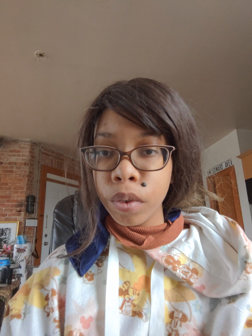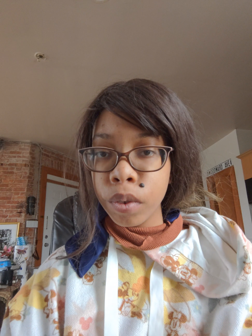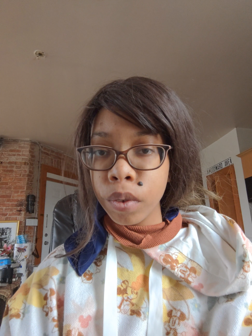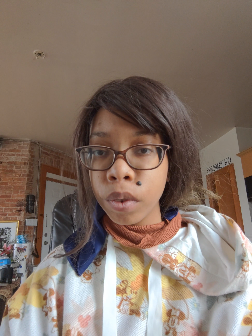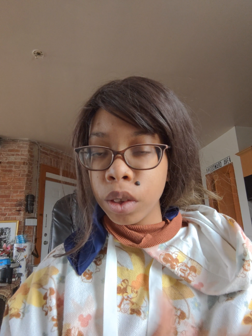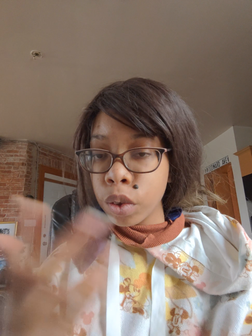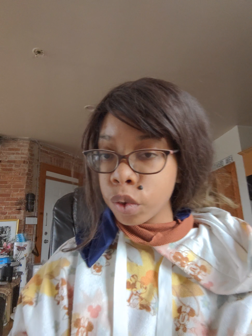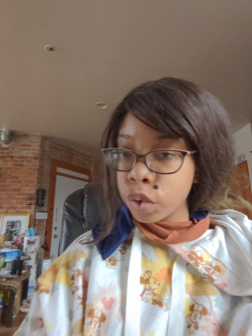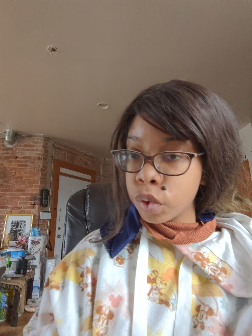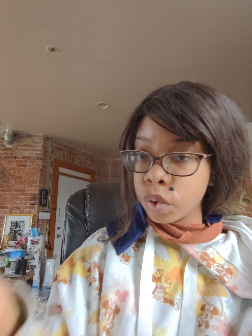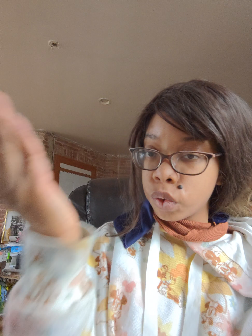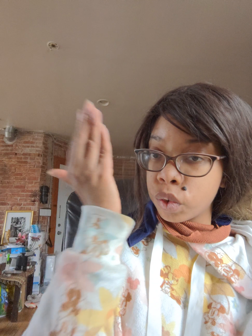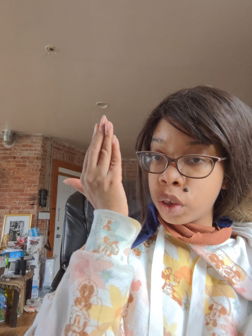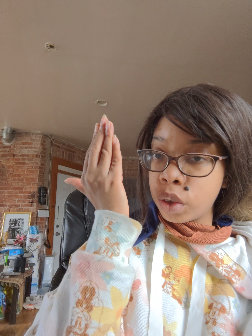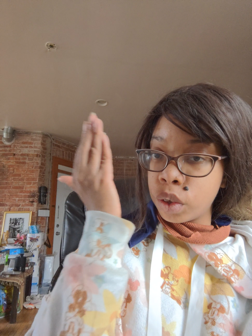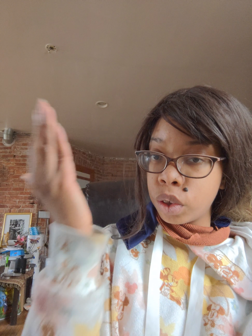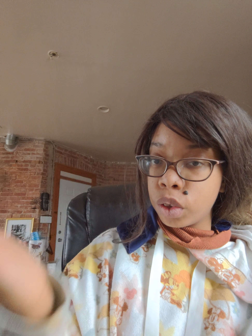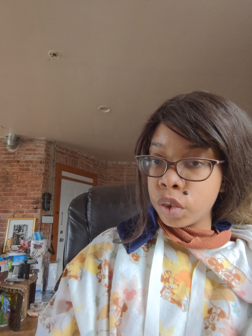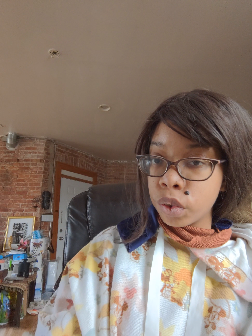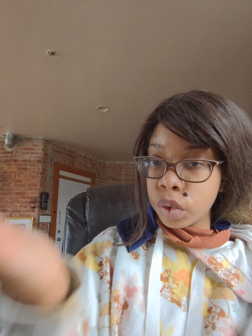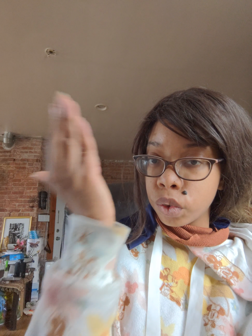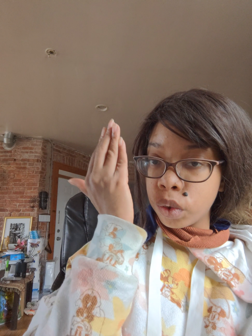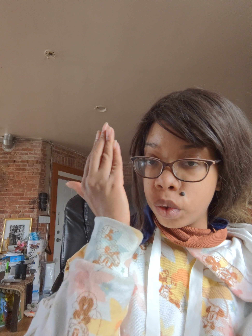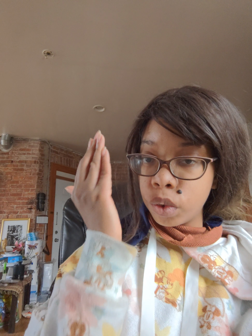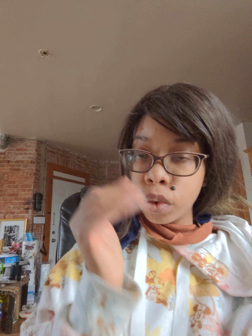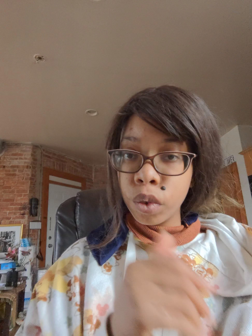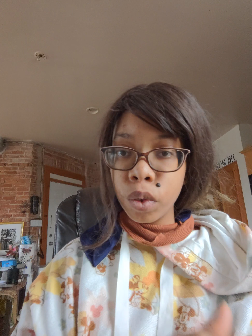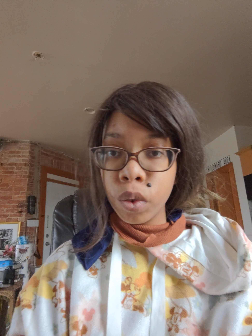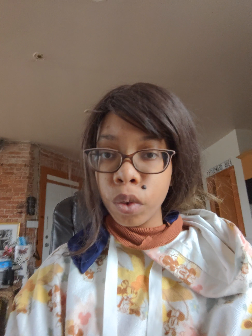morning